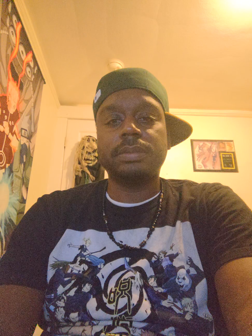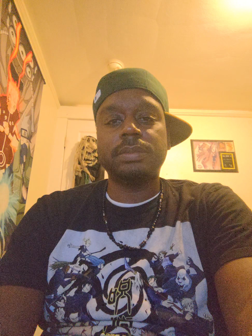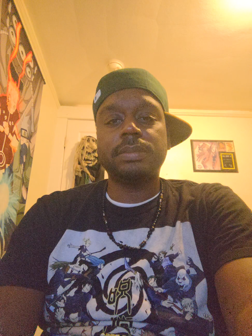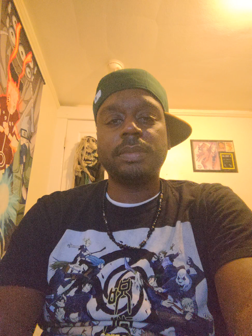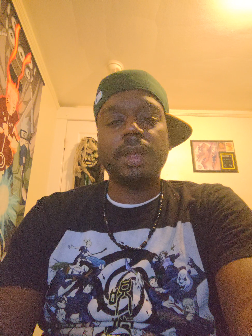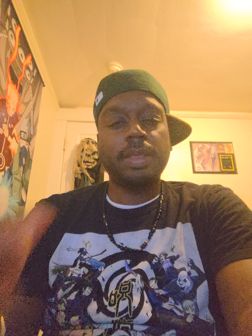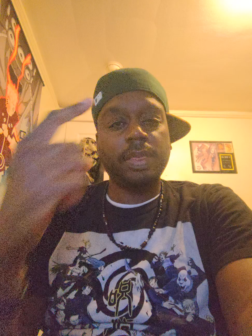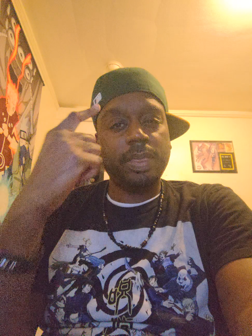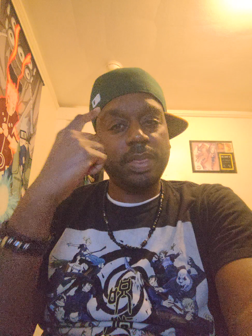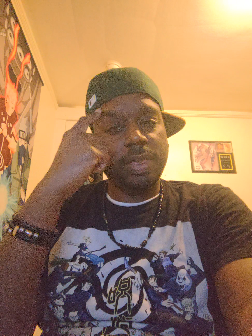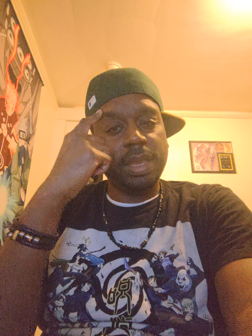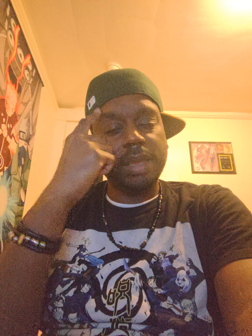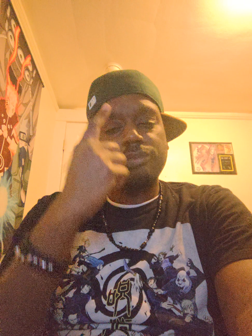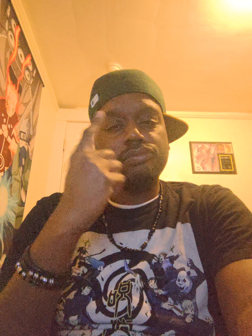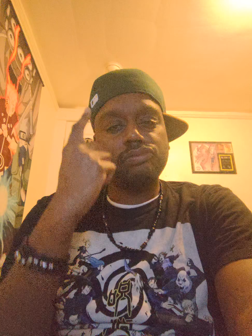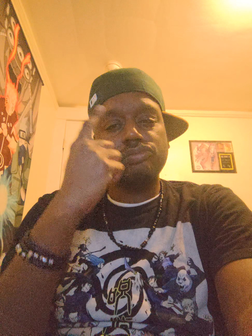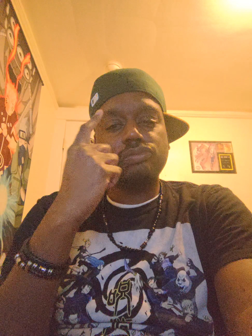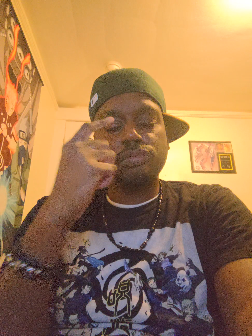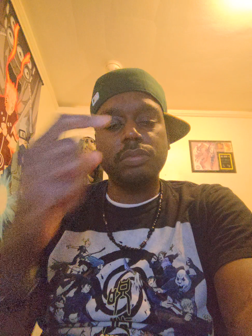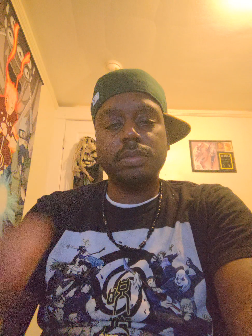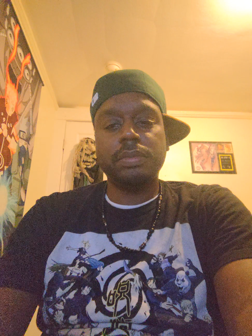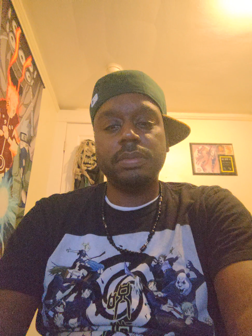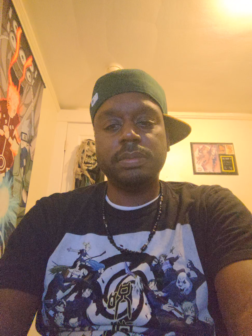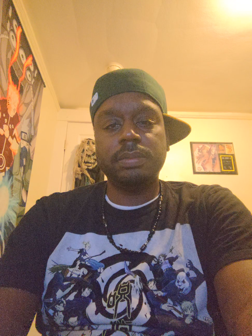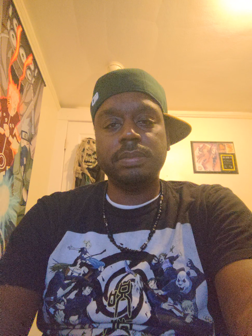think